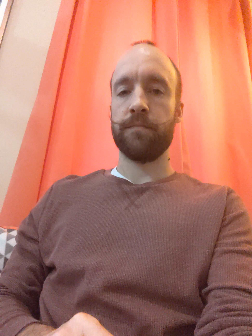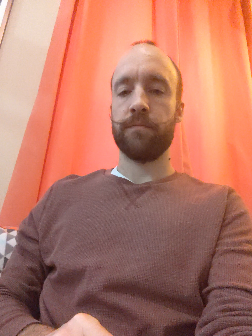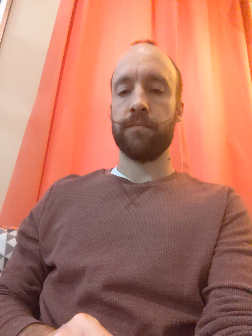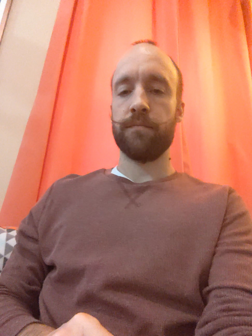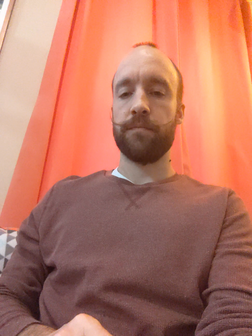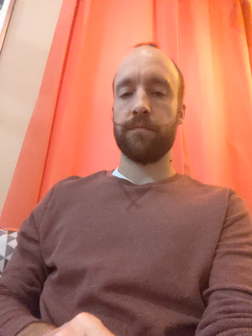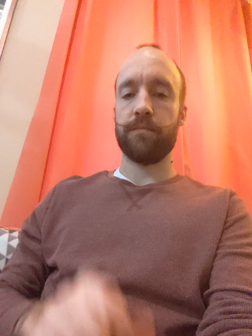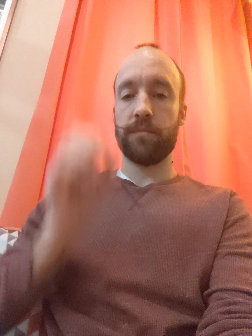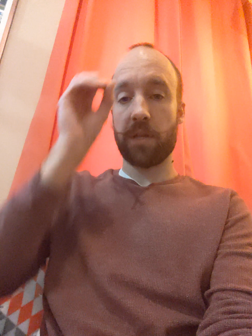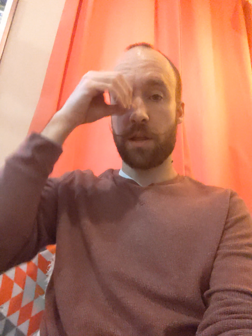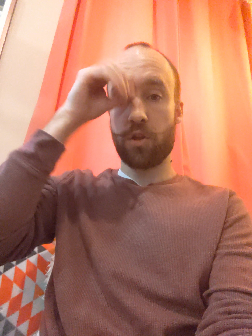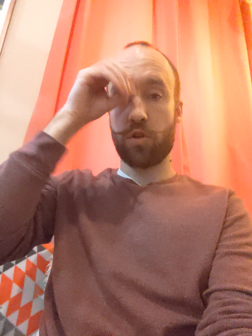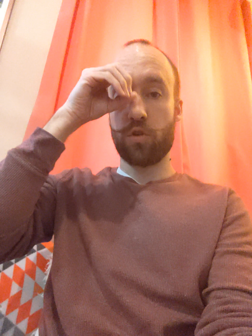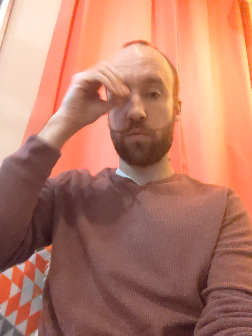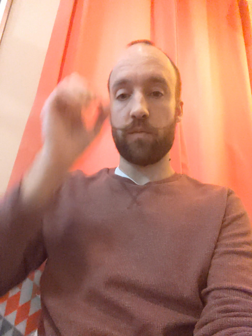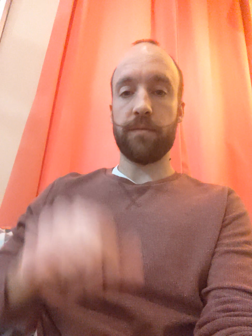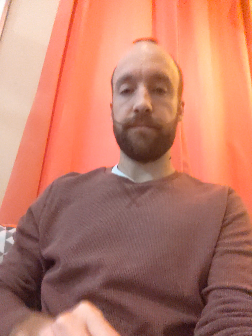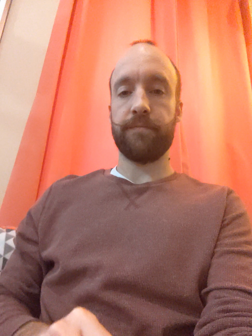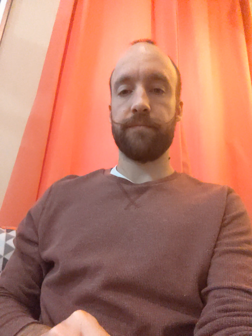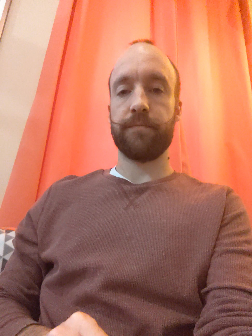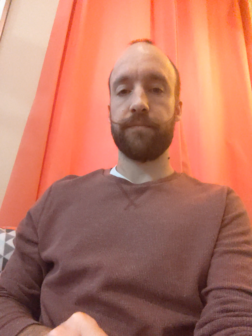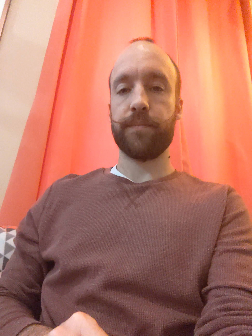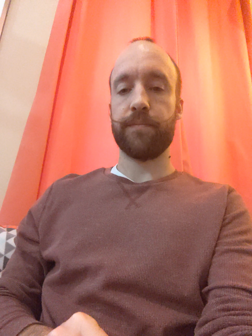owl